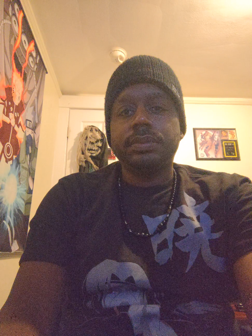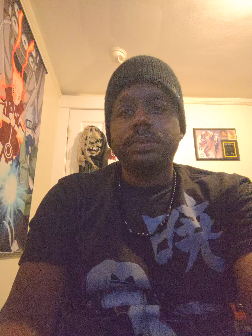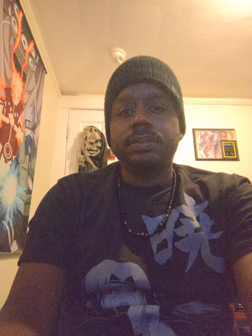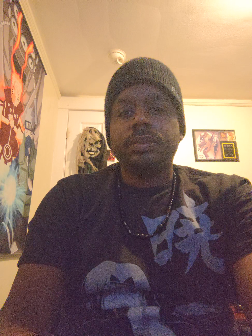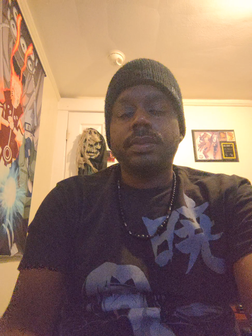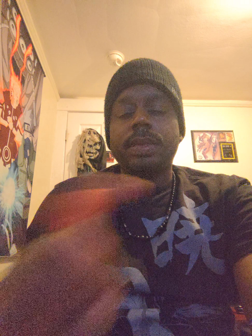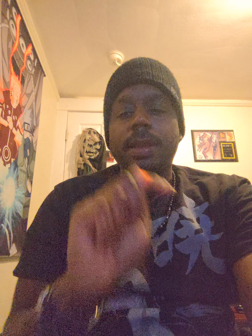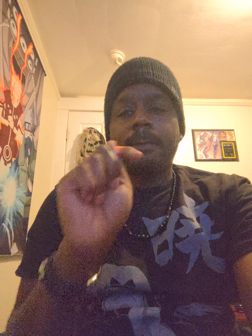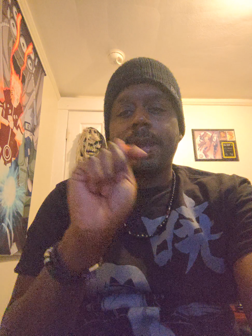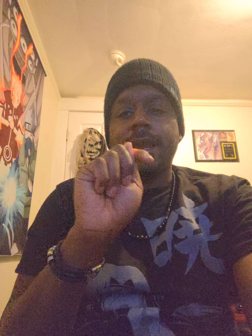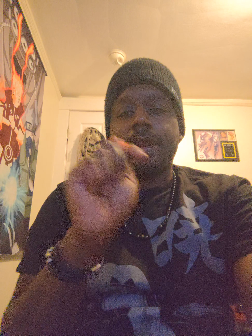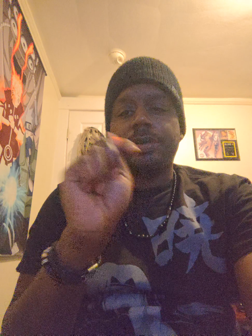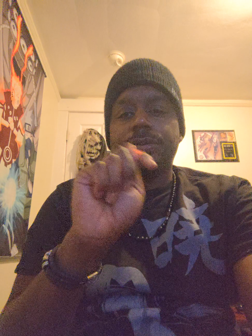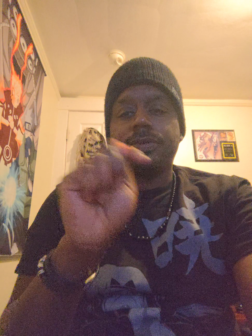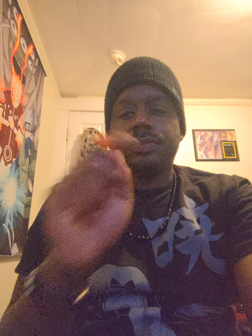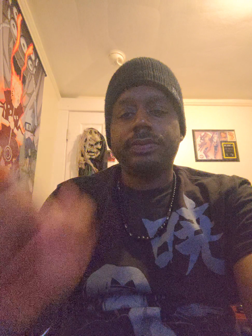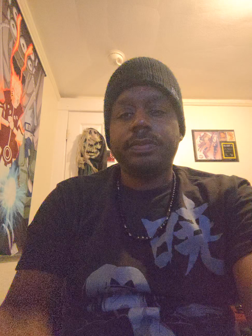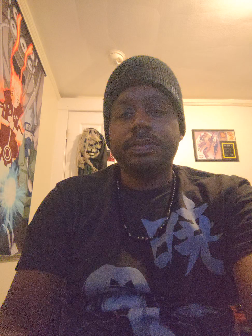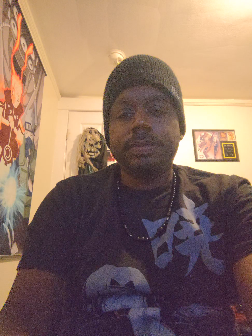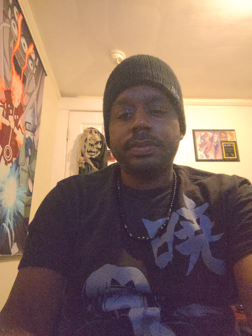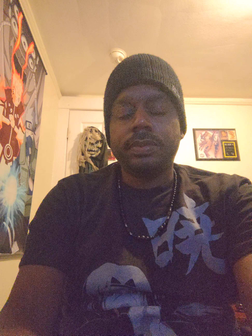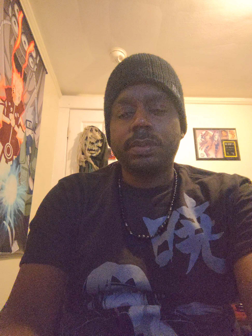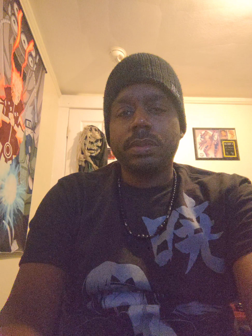potty